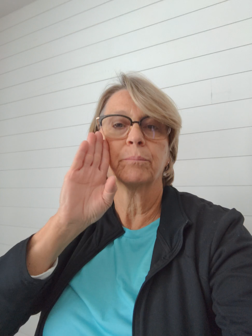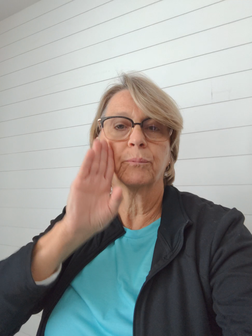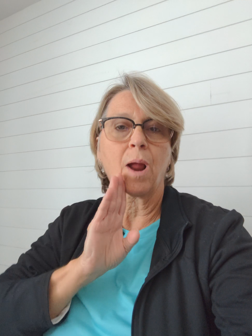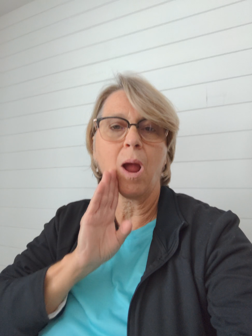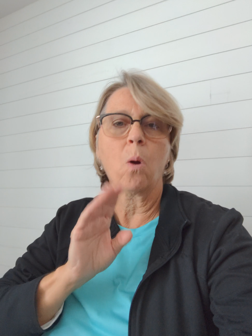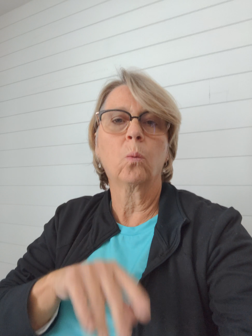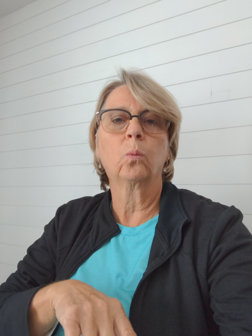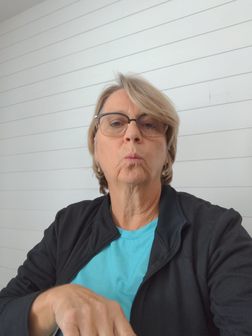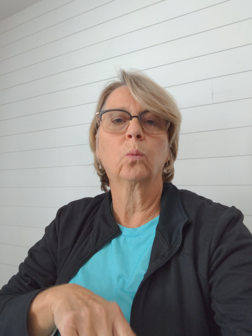brown